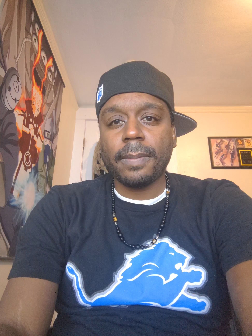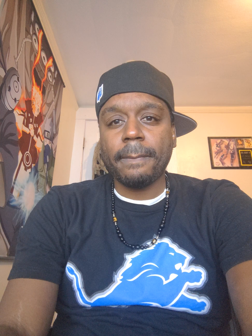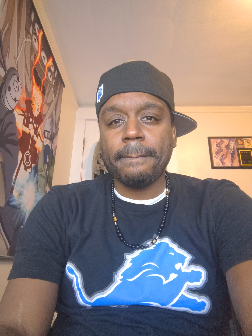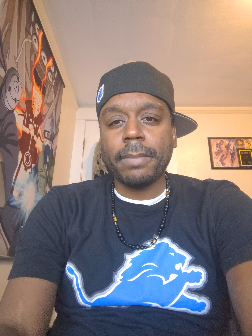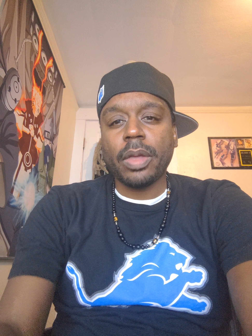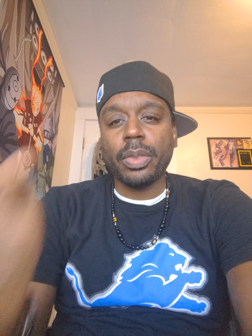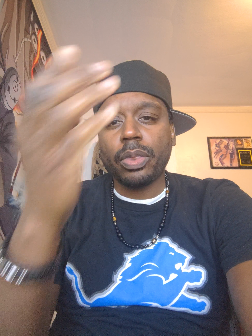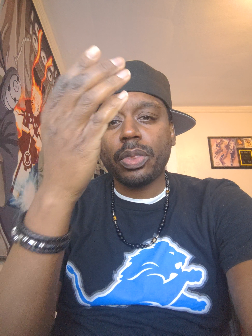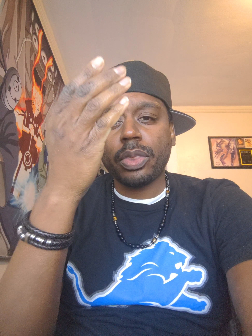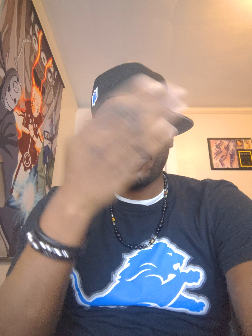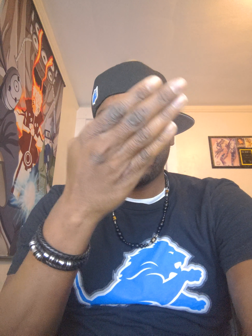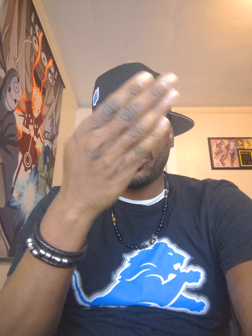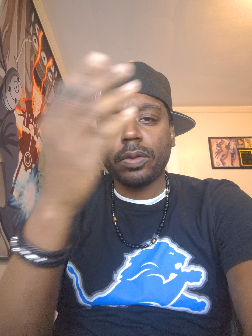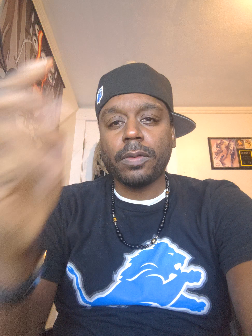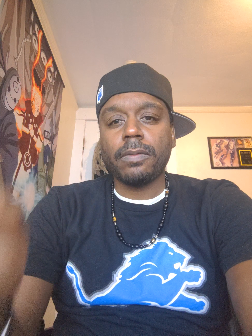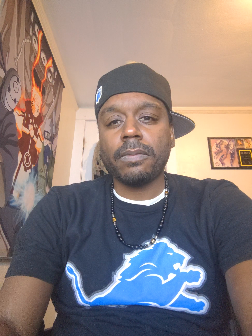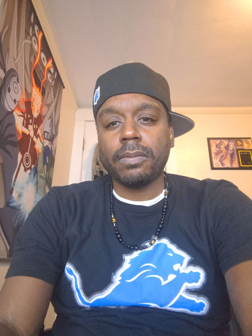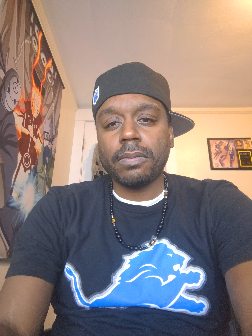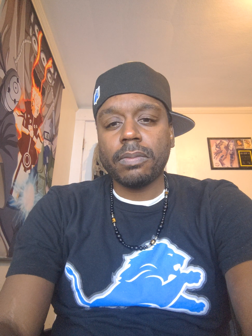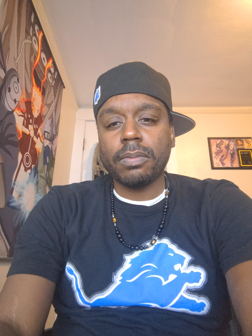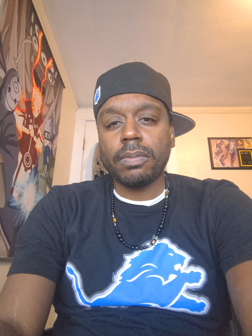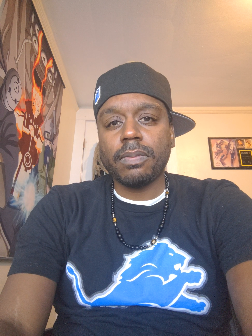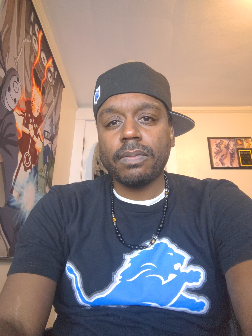there